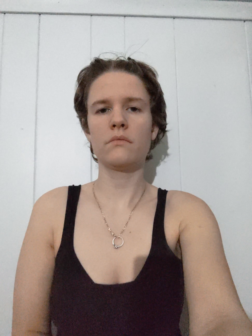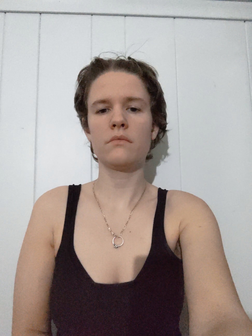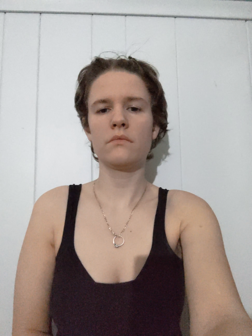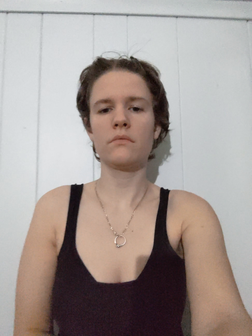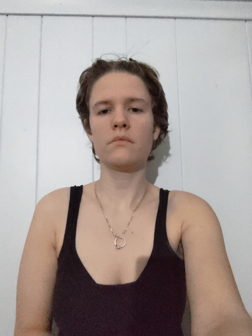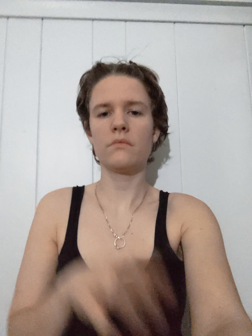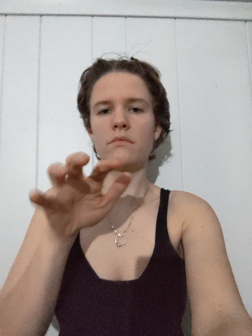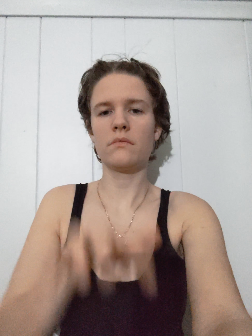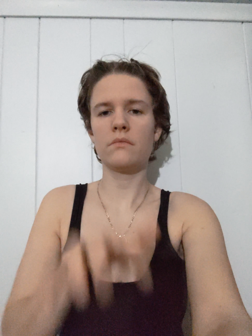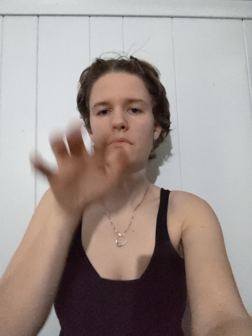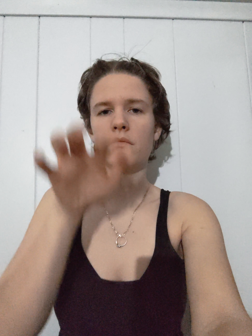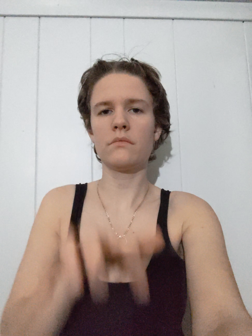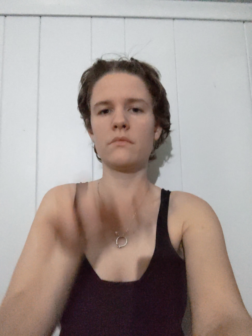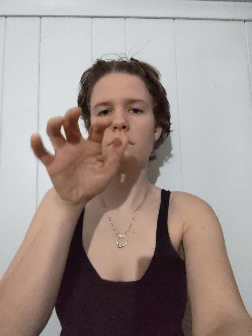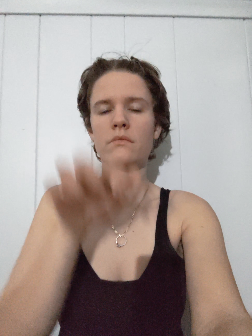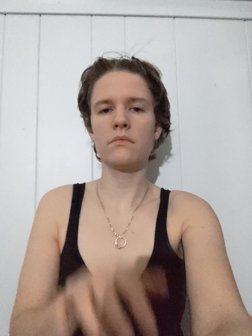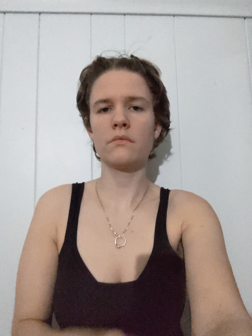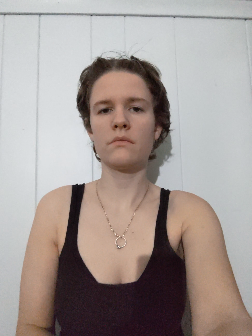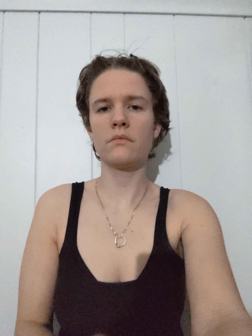alligator